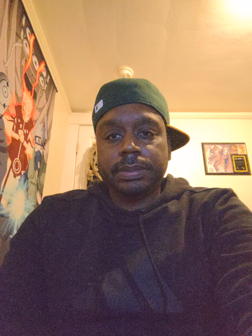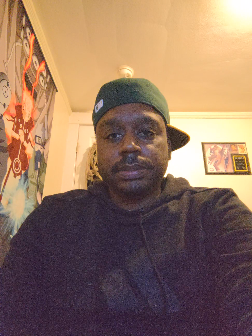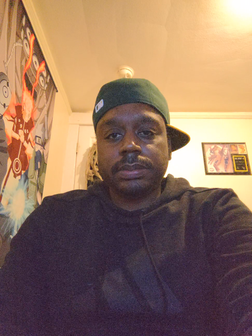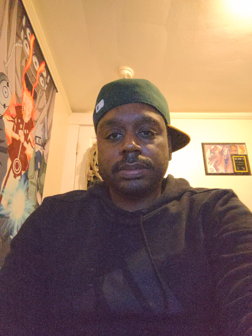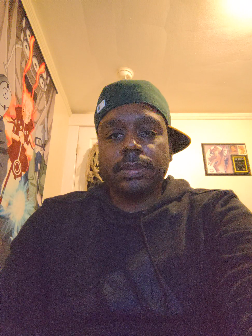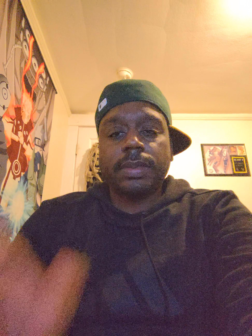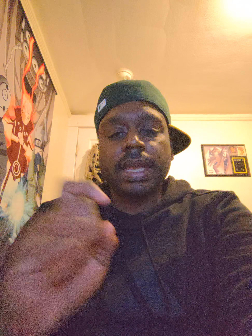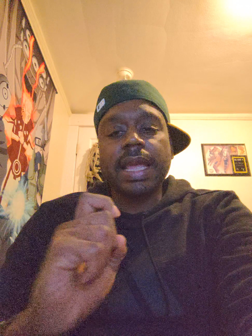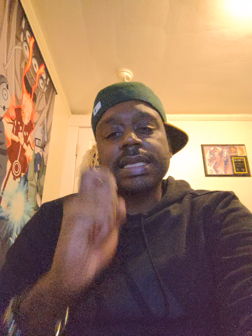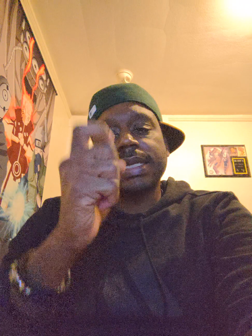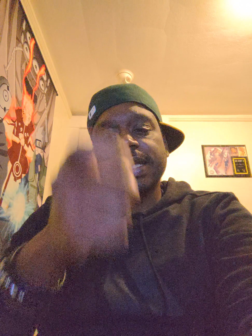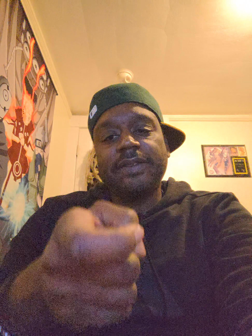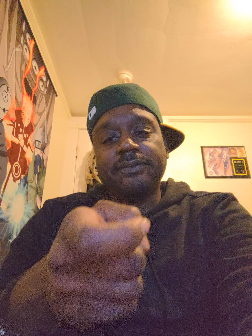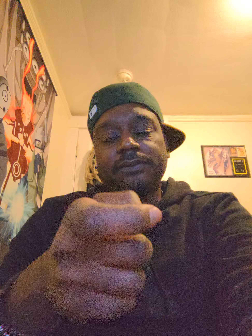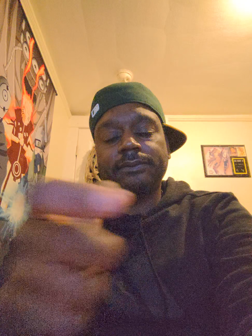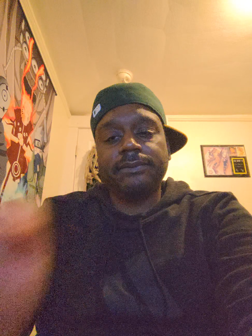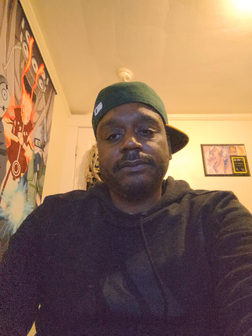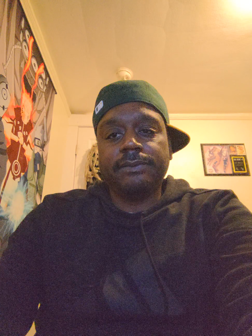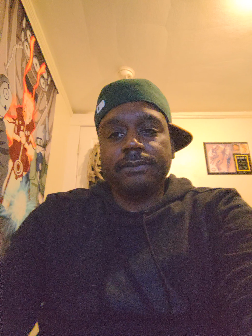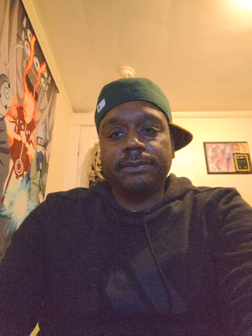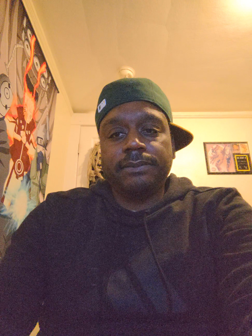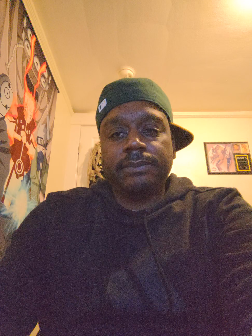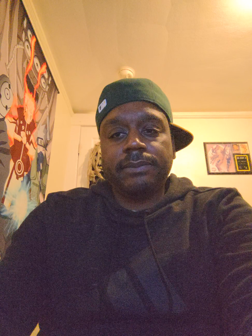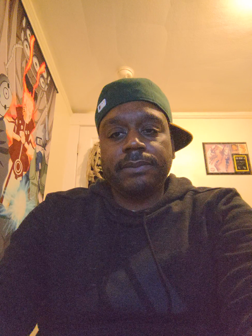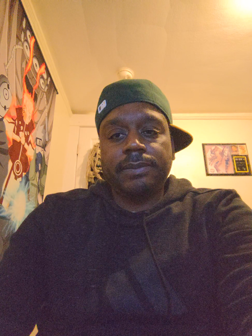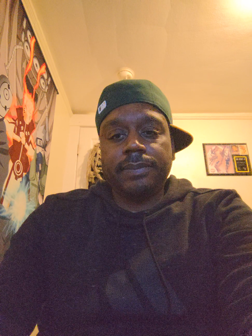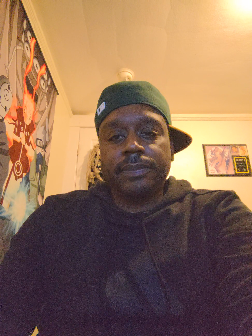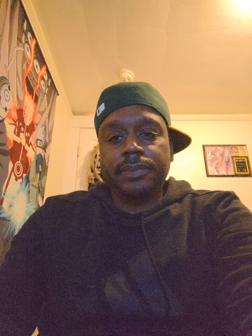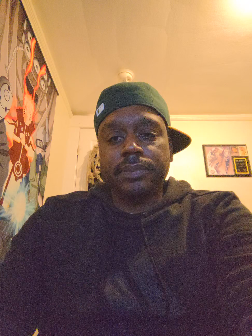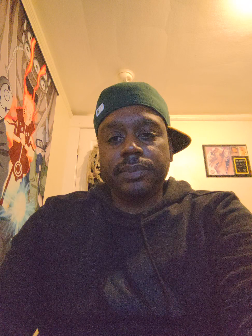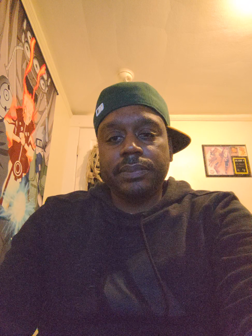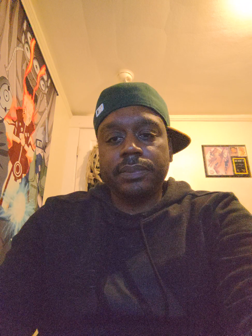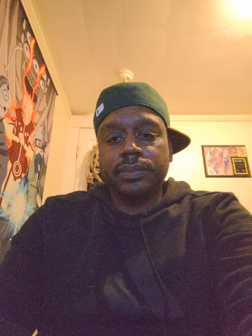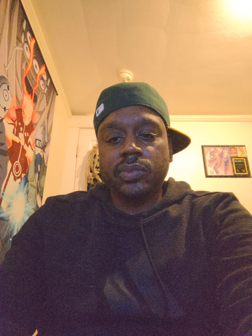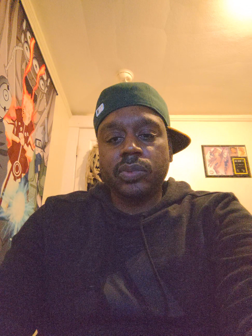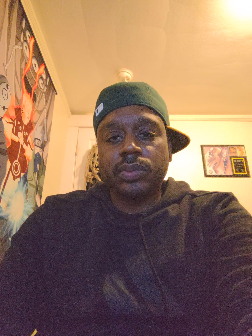gift